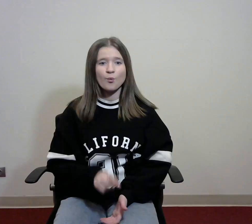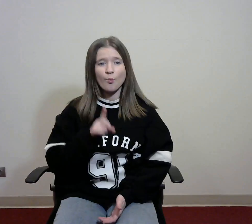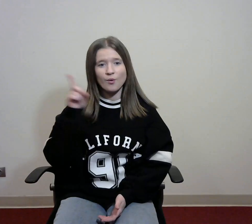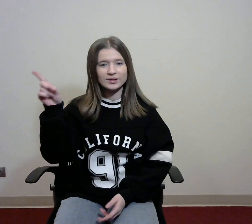onun